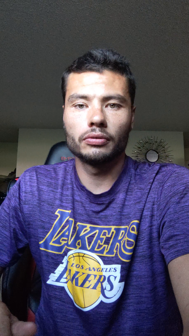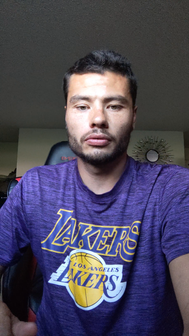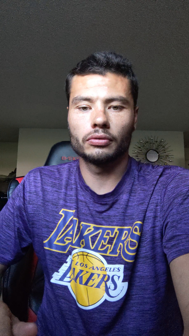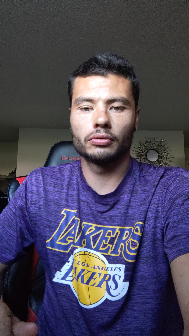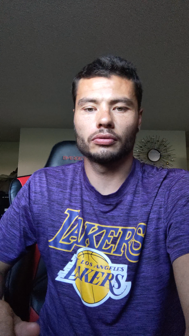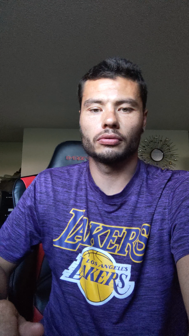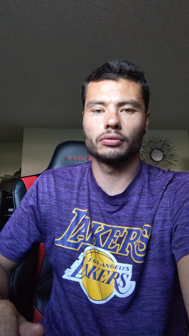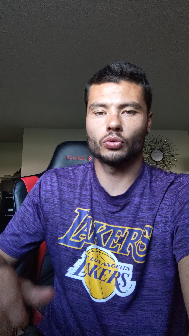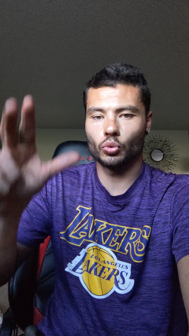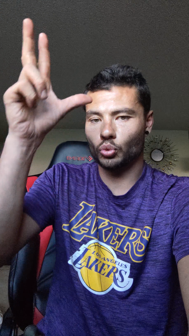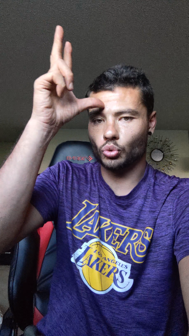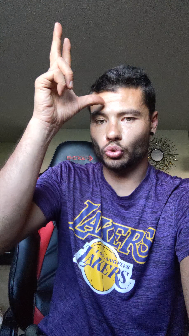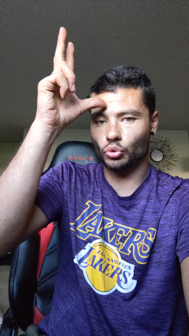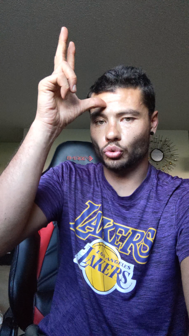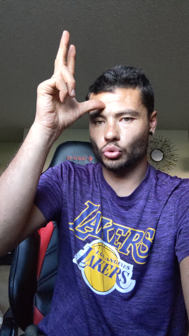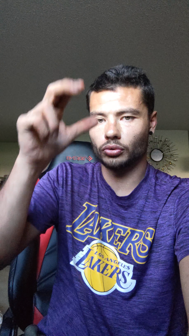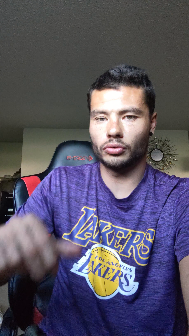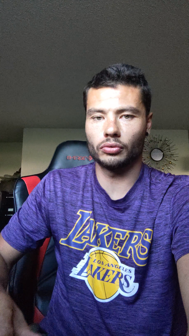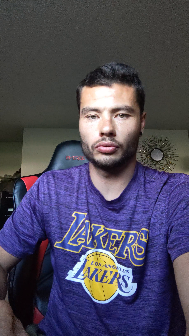rooster